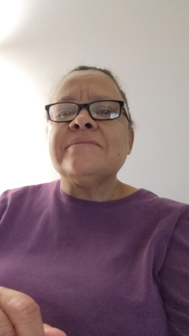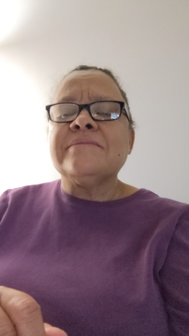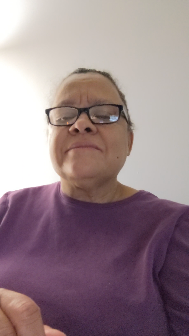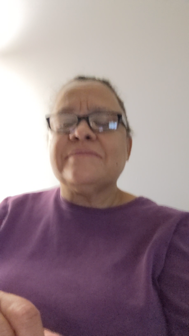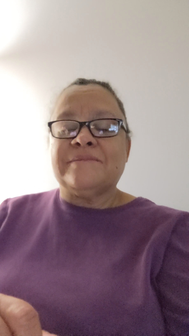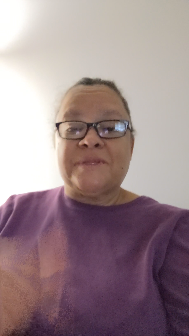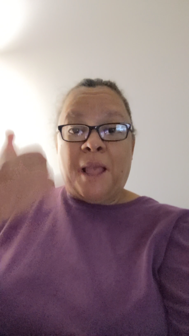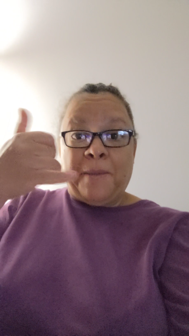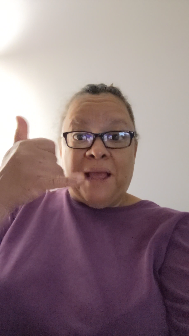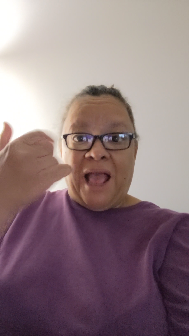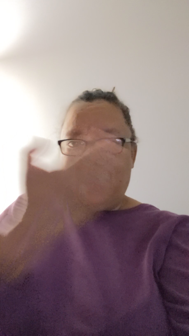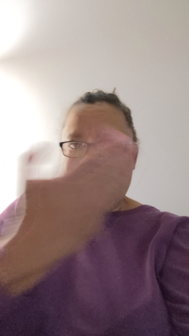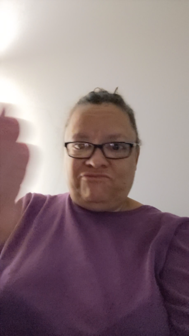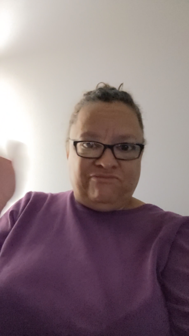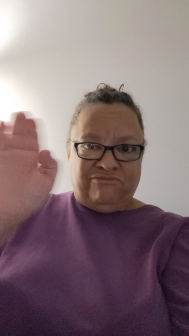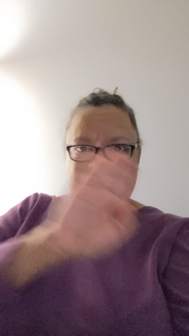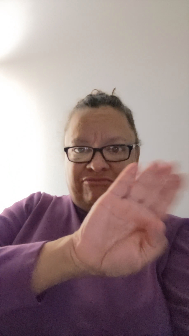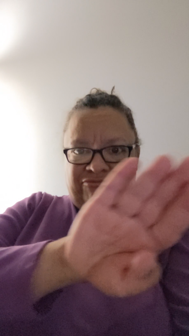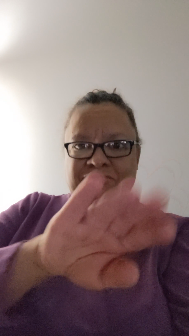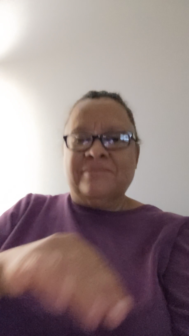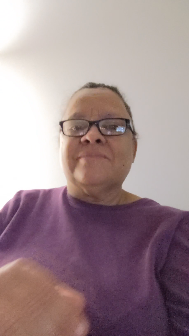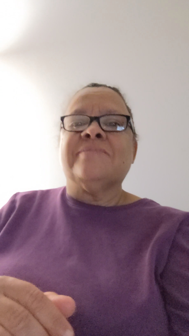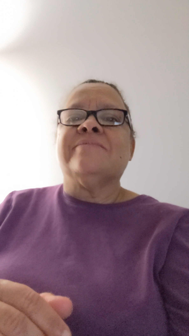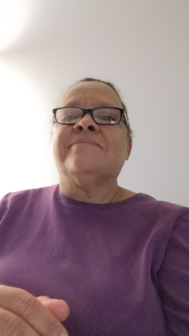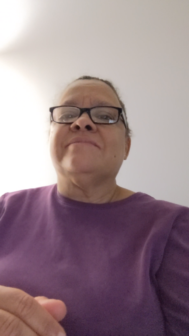playpen